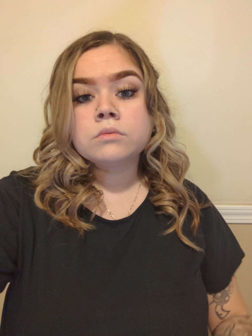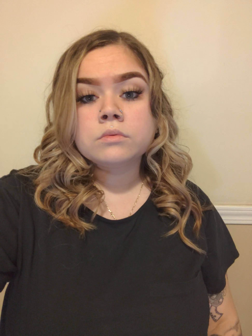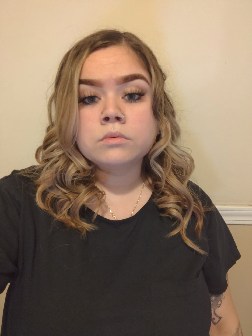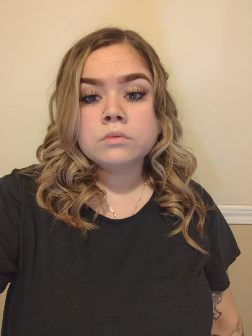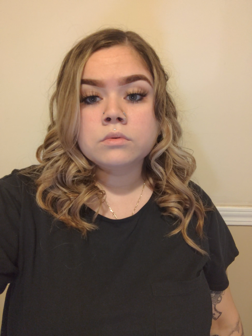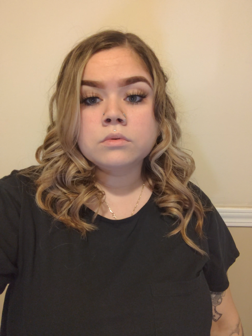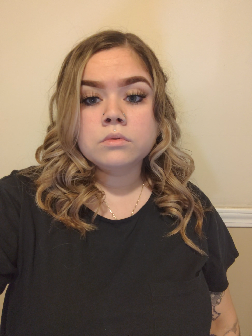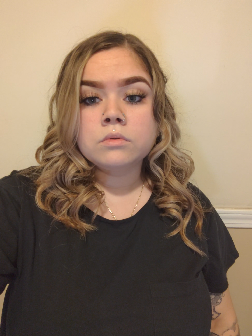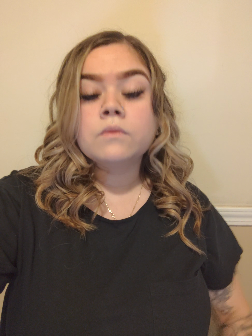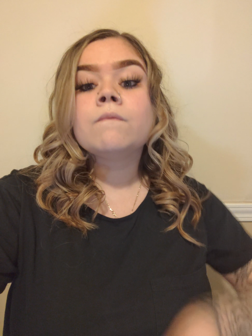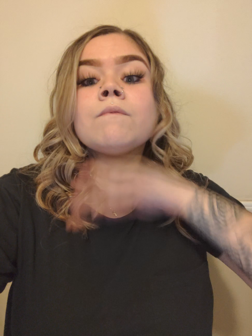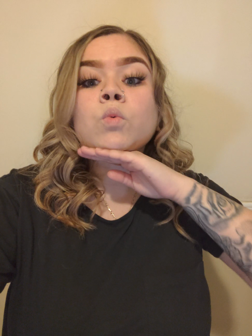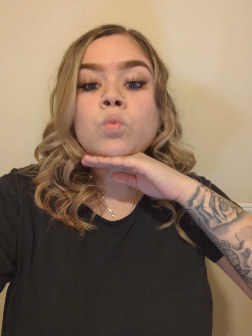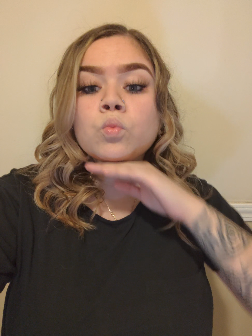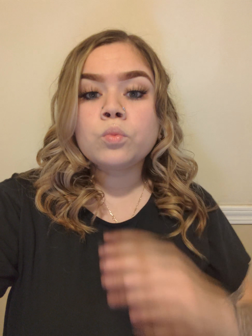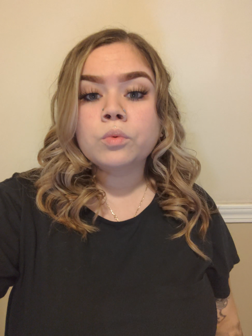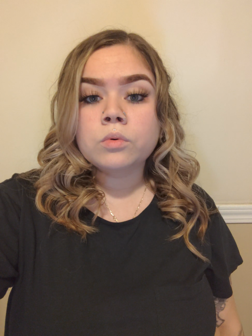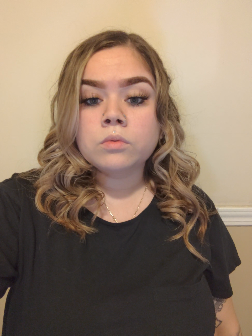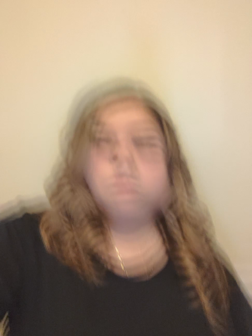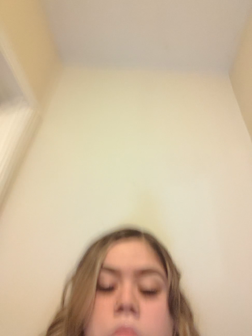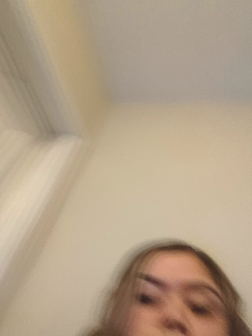full